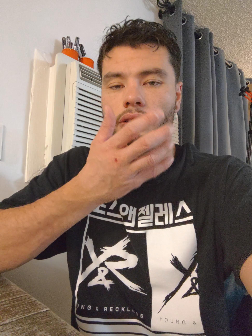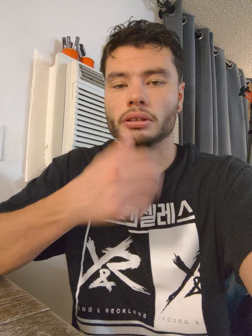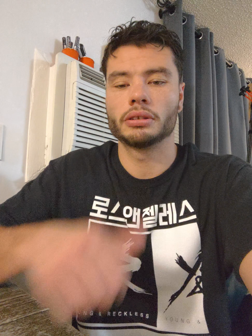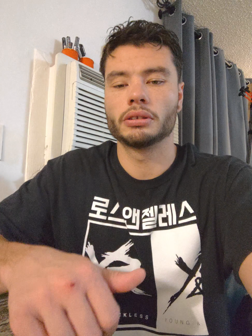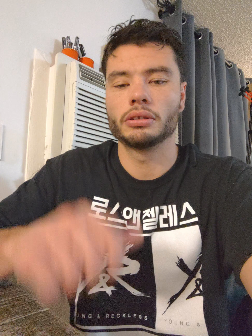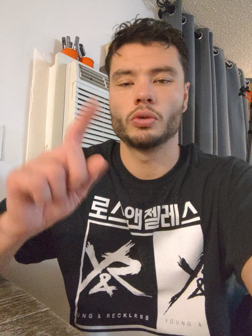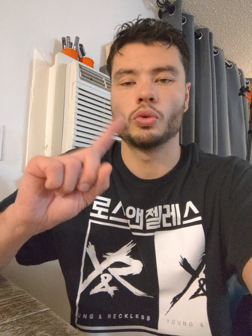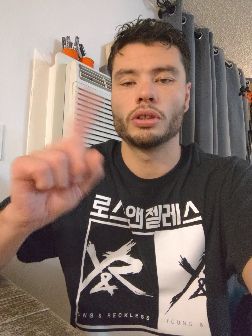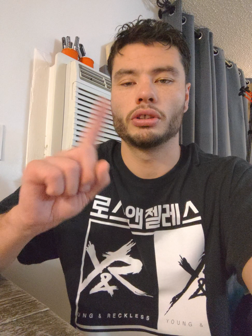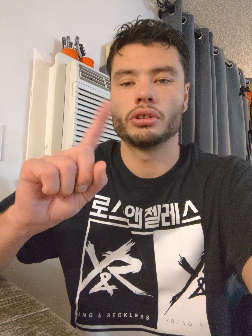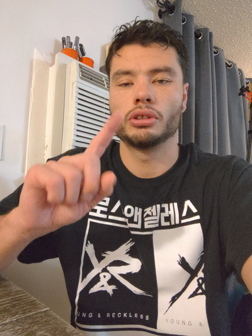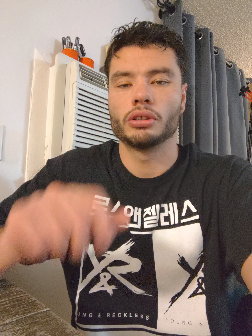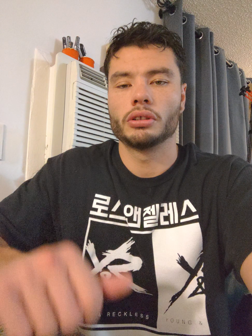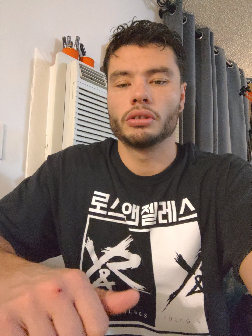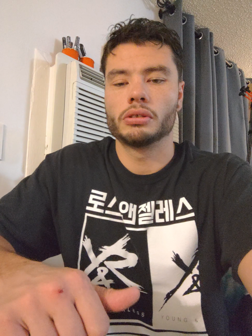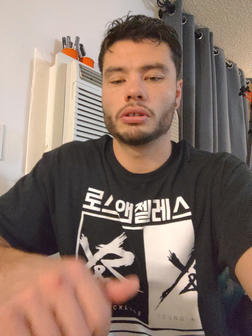where